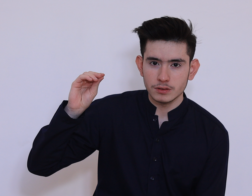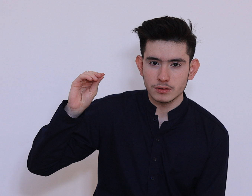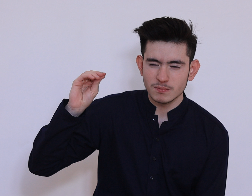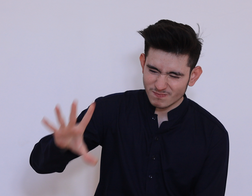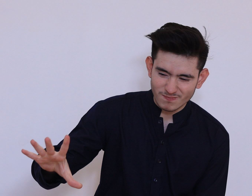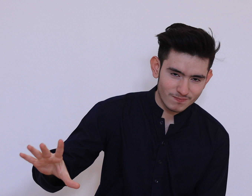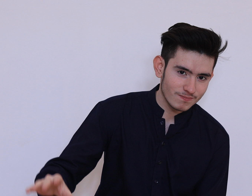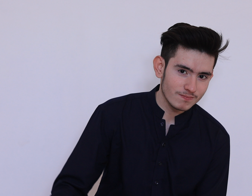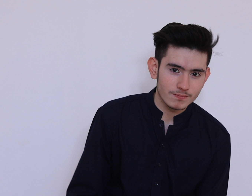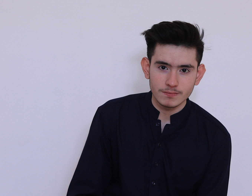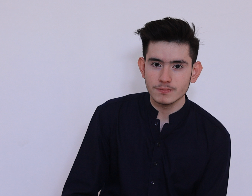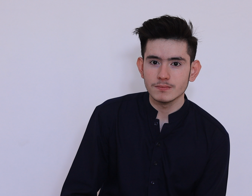bad